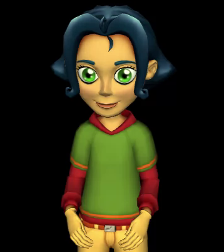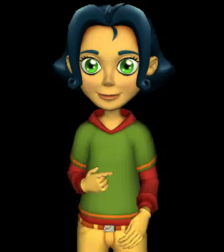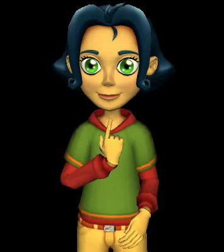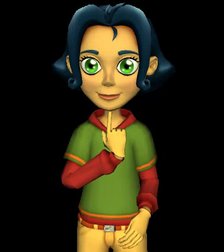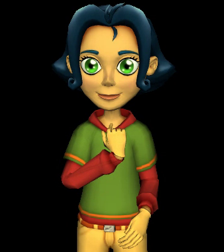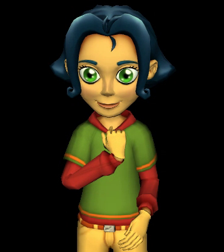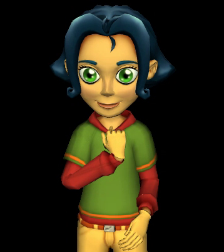يونيو